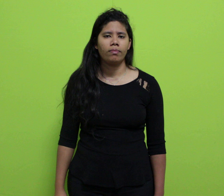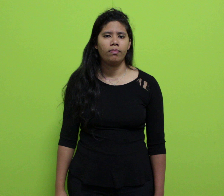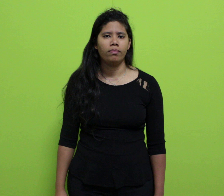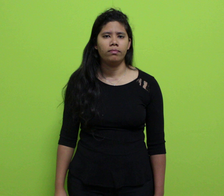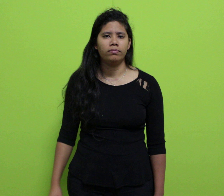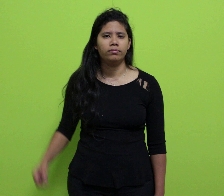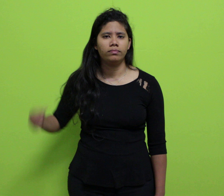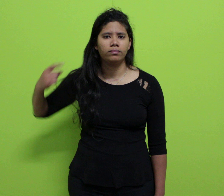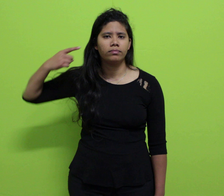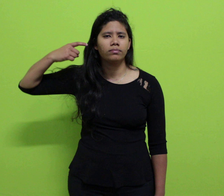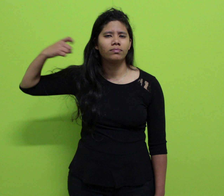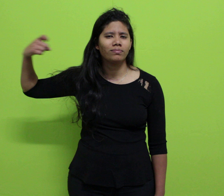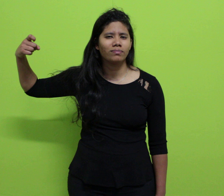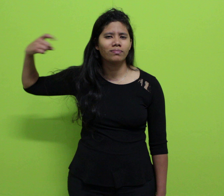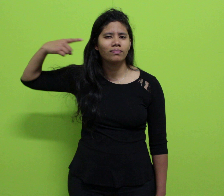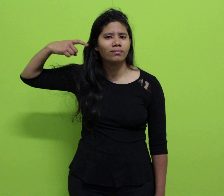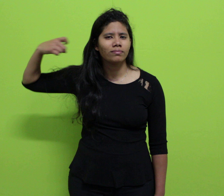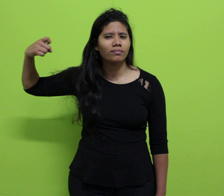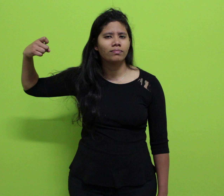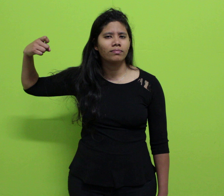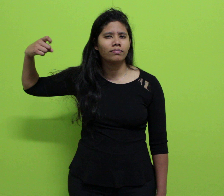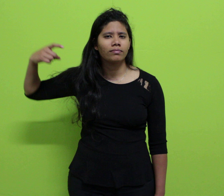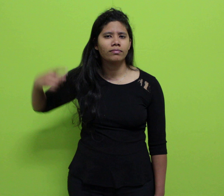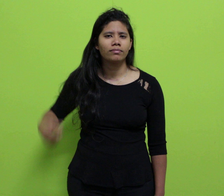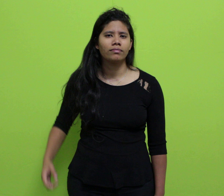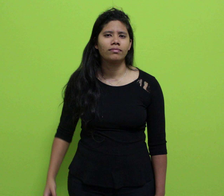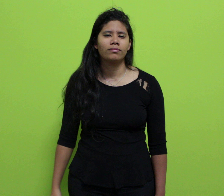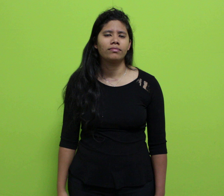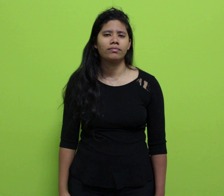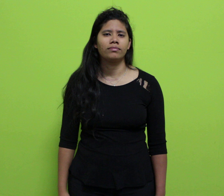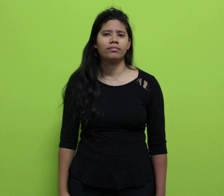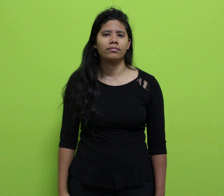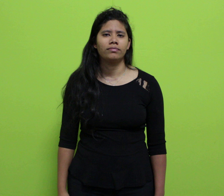barulho